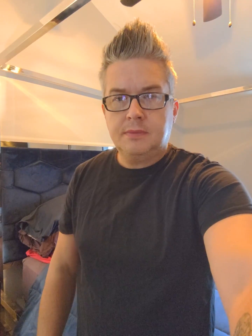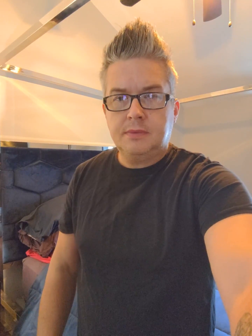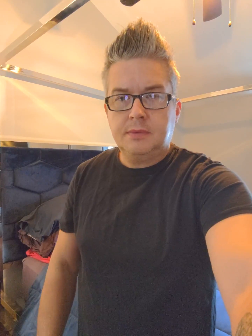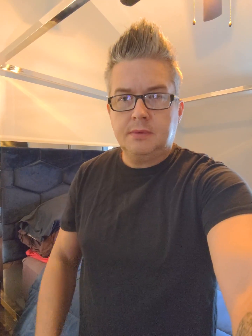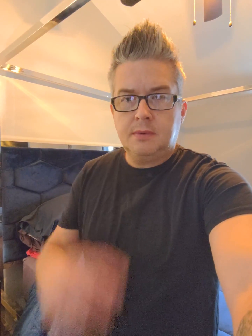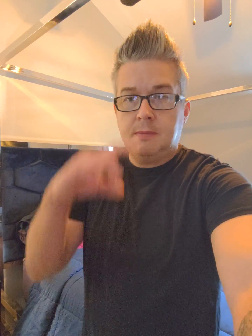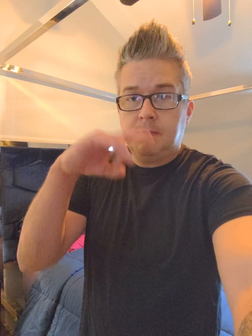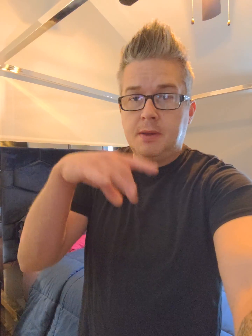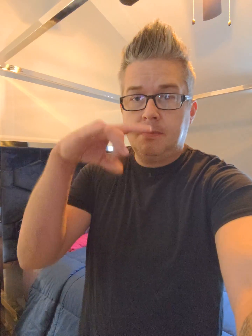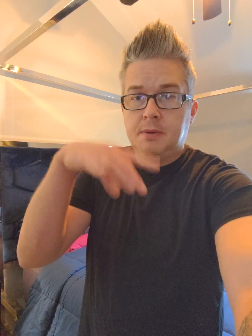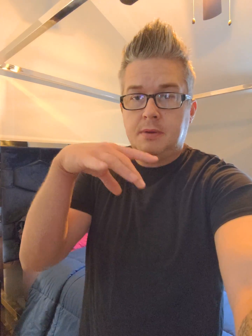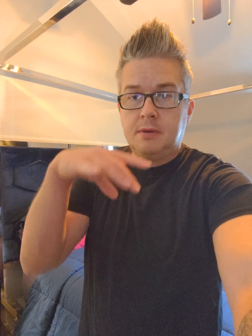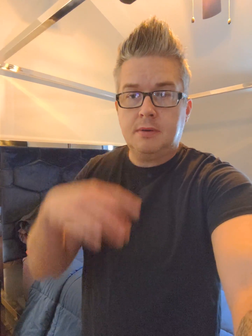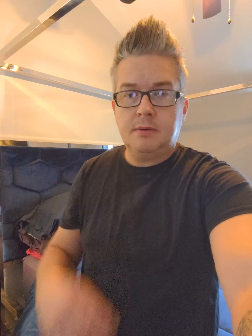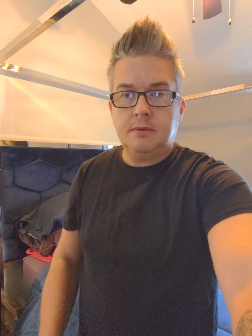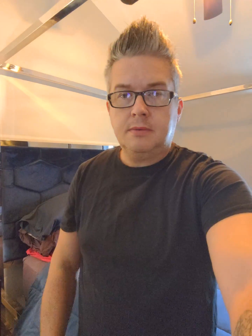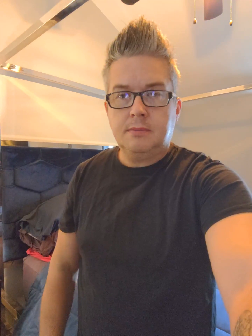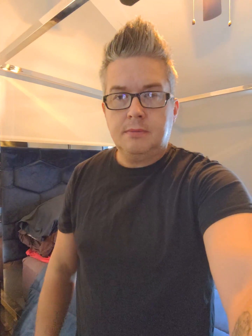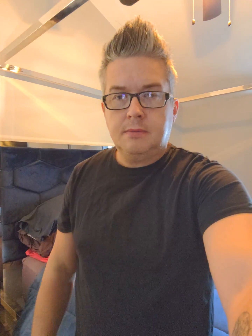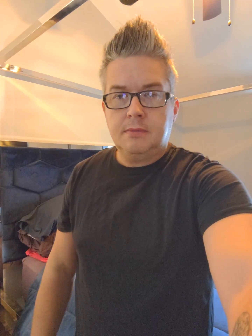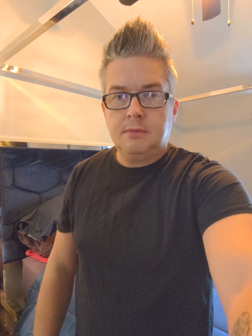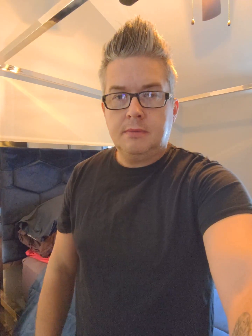pumpkin